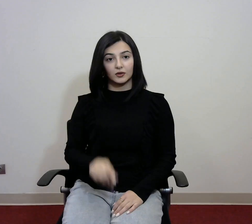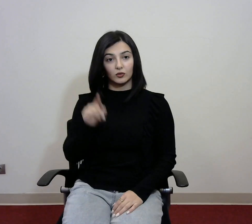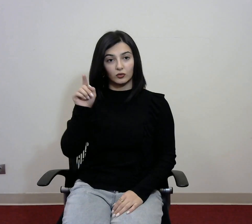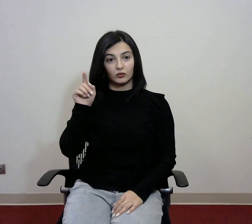O